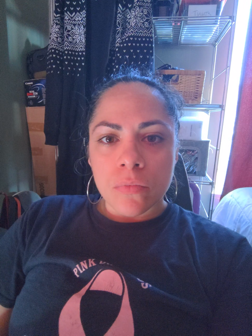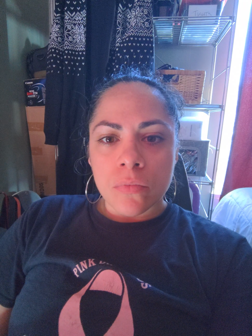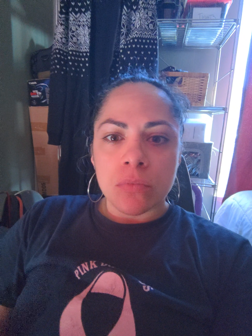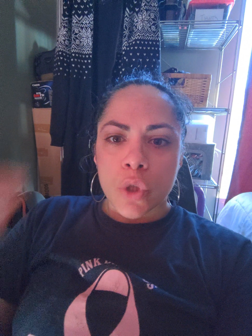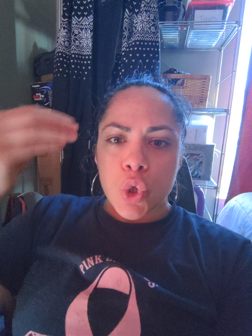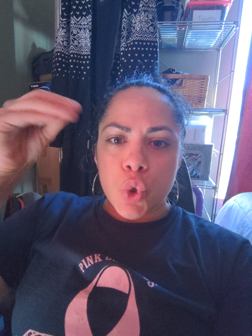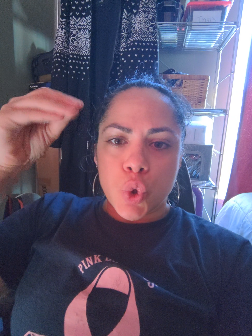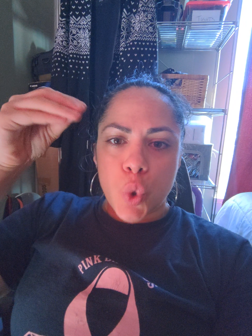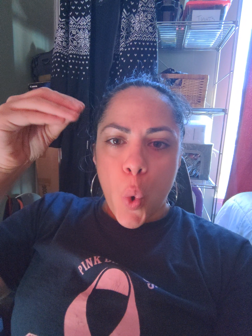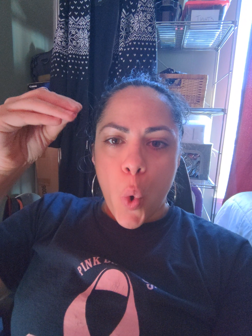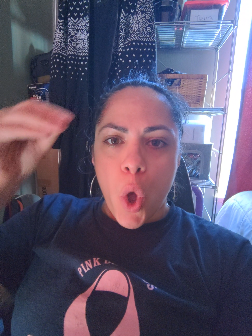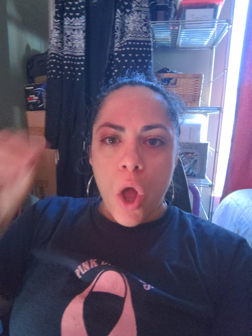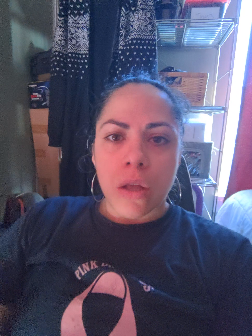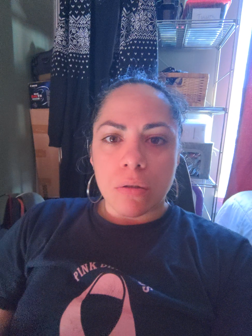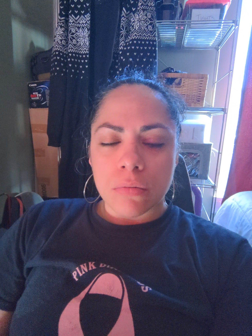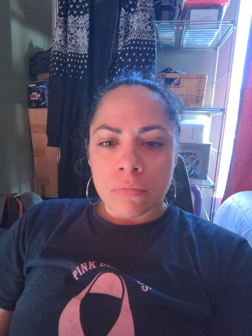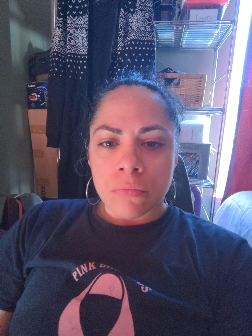store